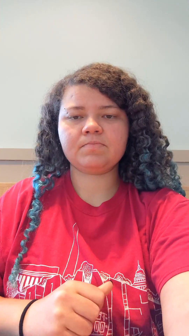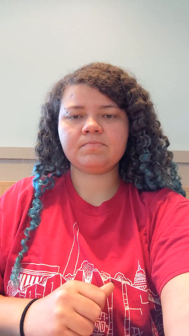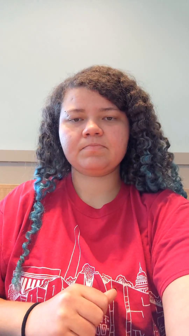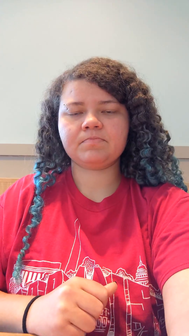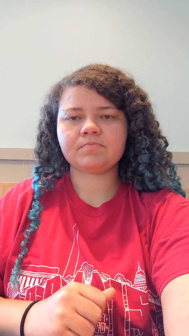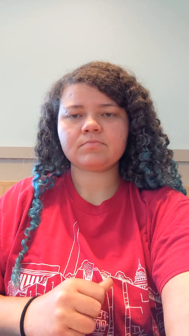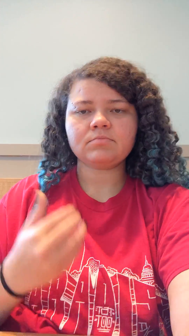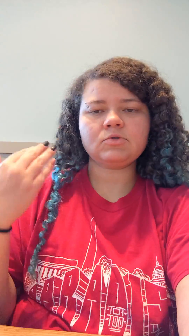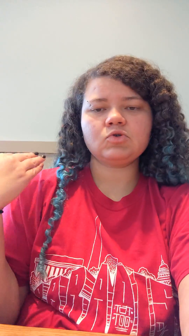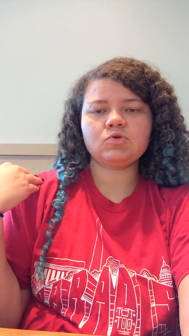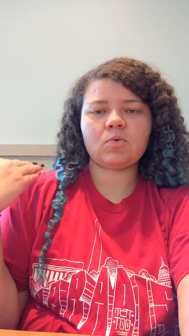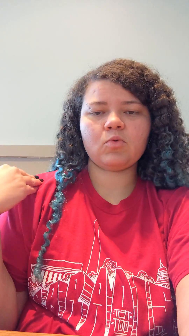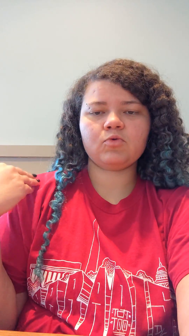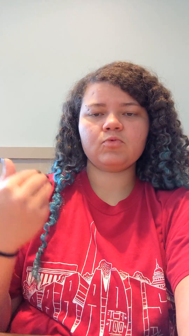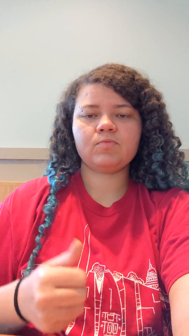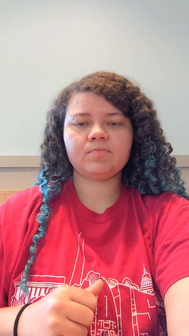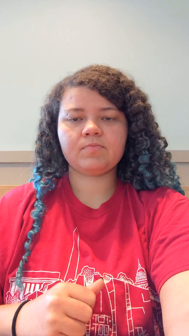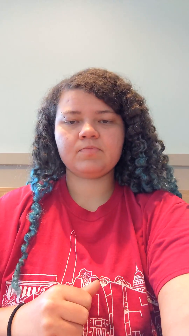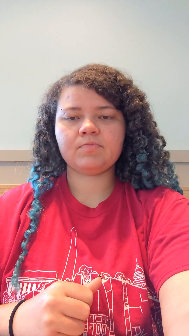shoulder